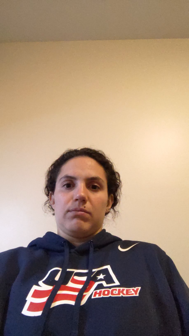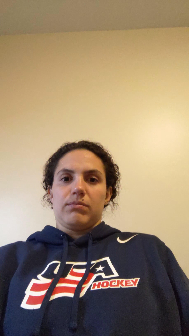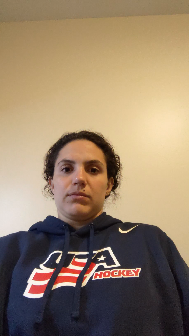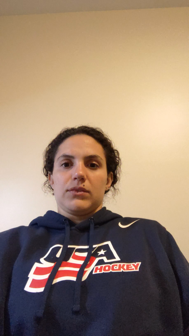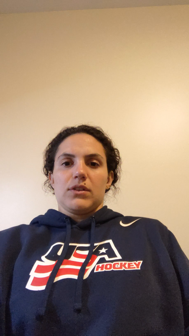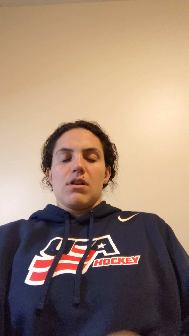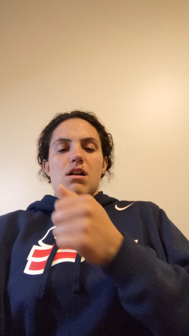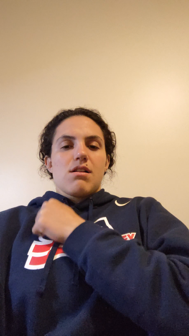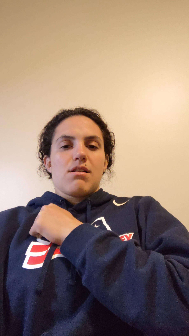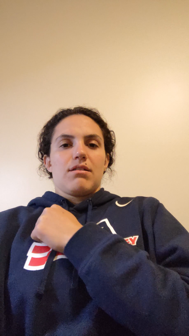hug